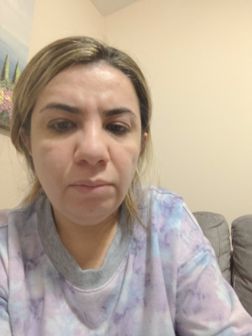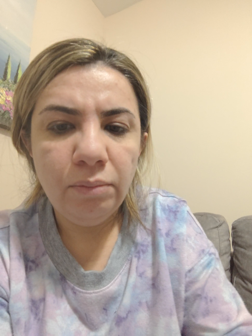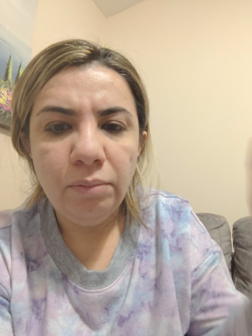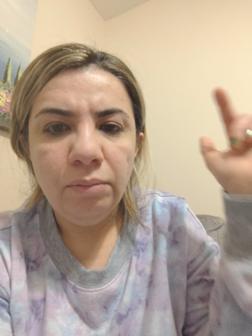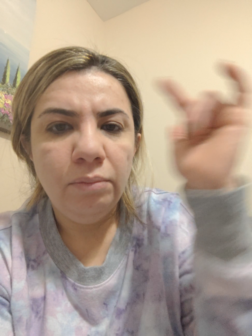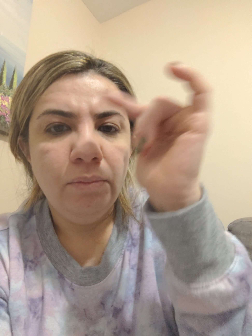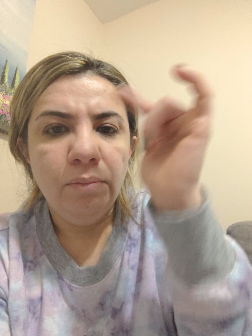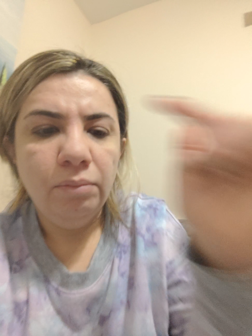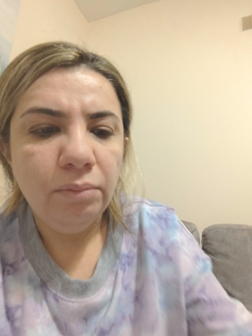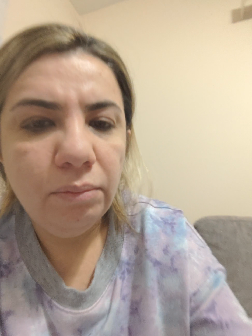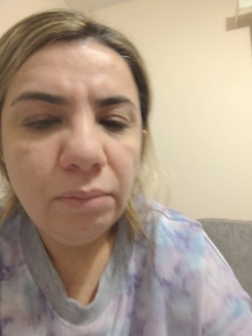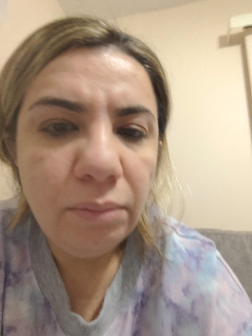airplane